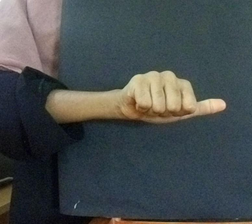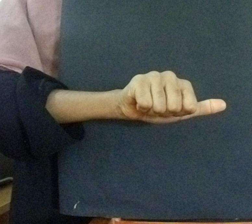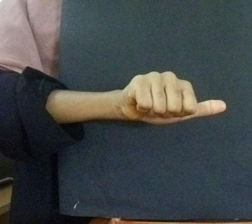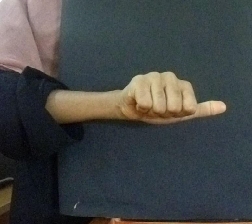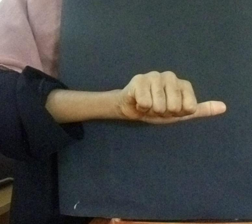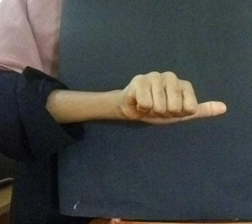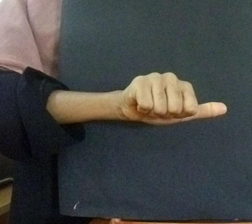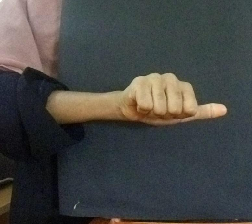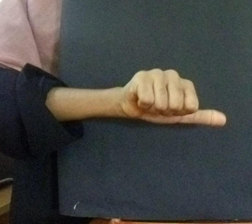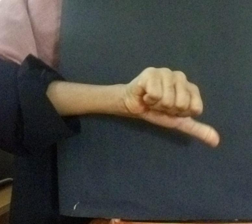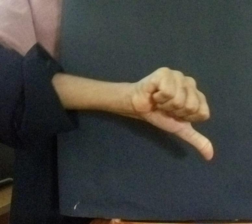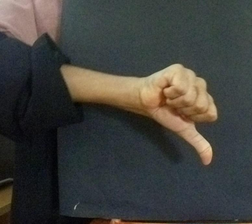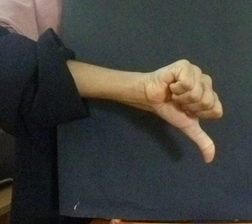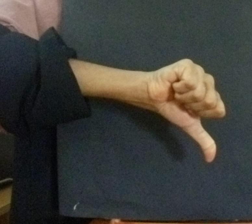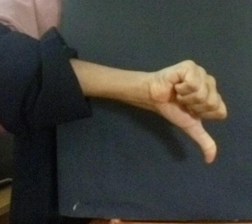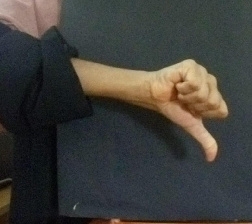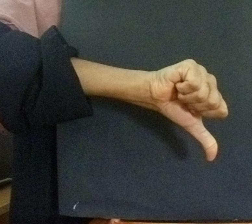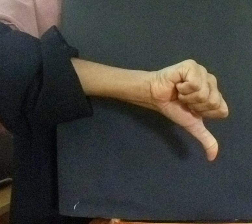lose